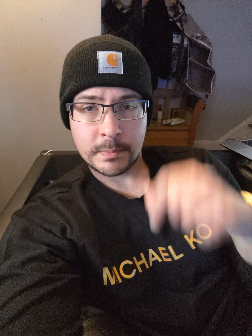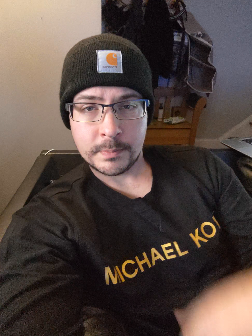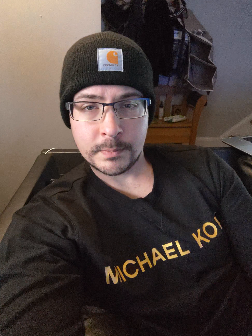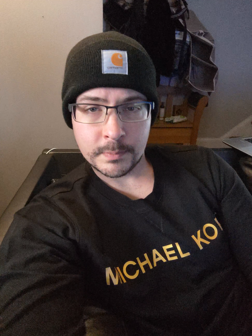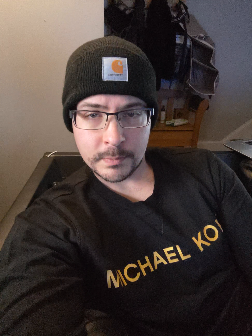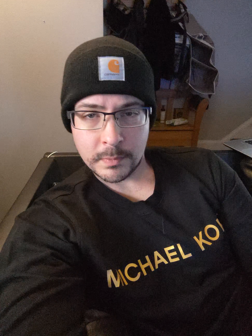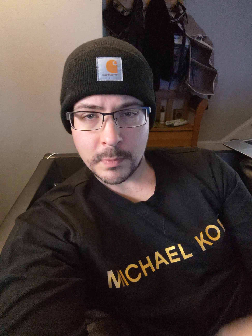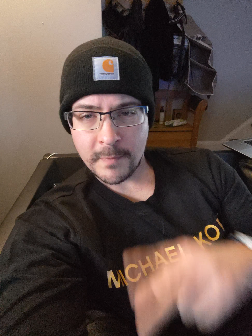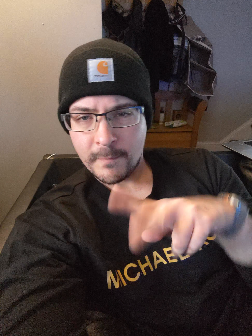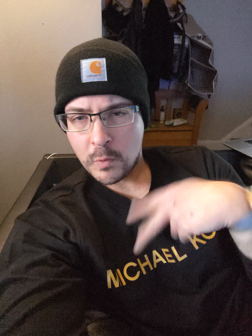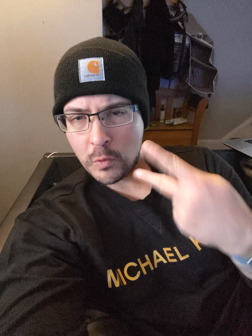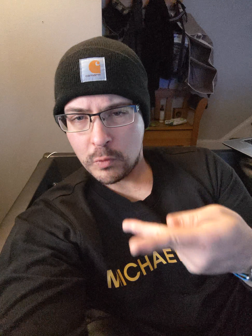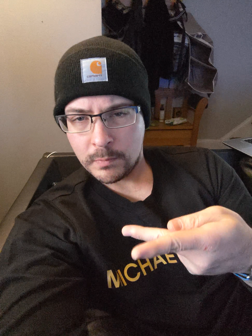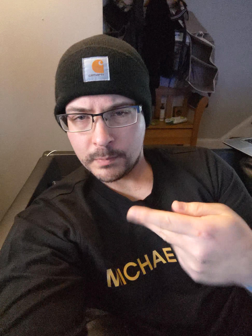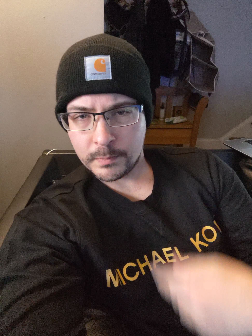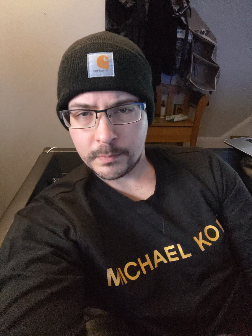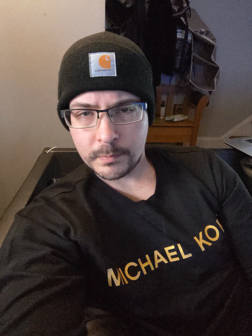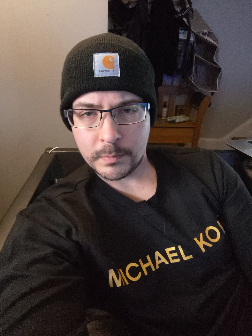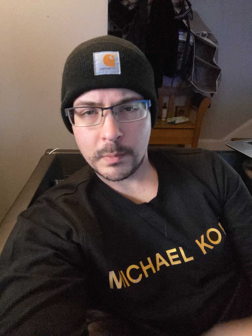fall